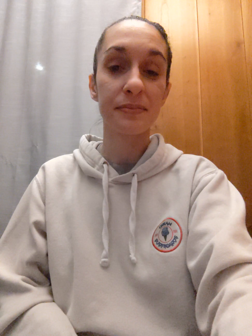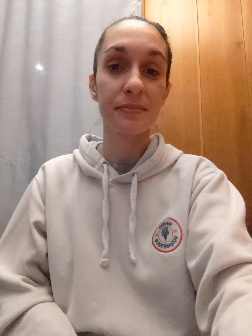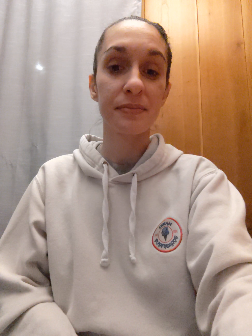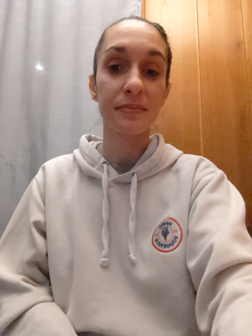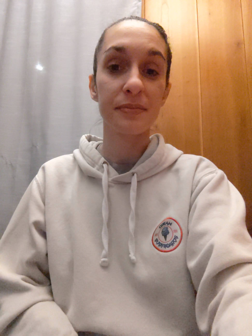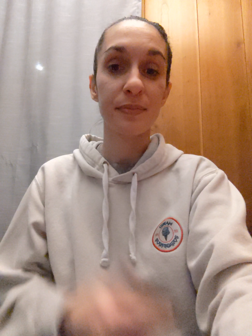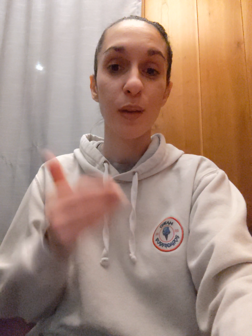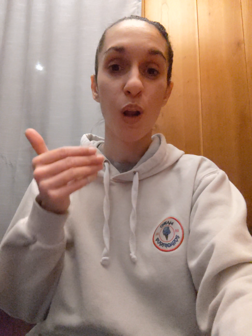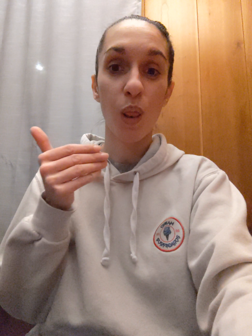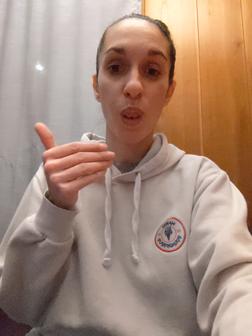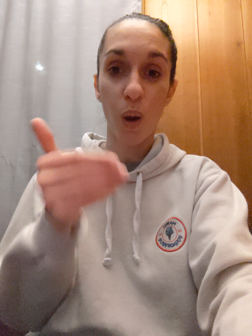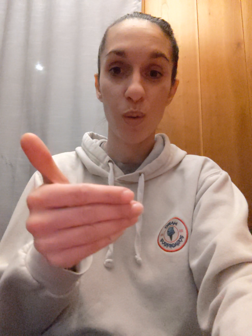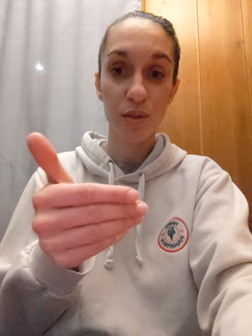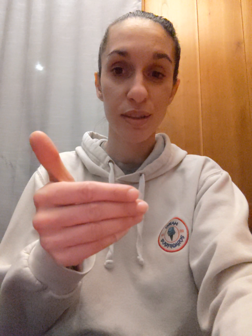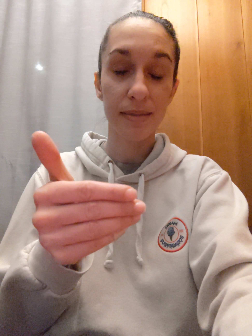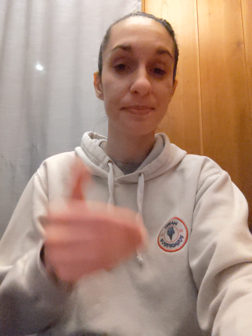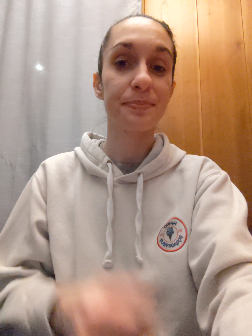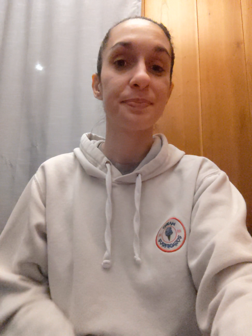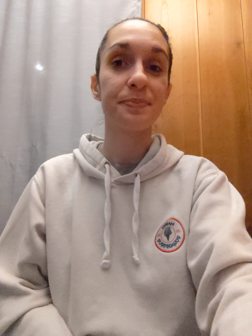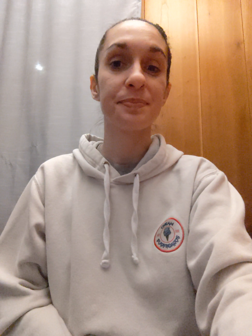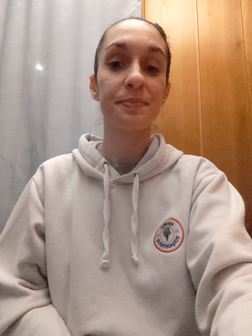close